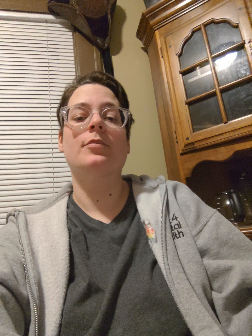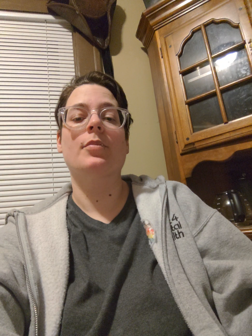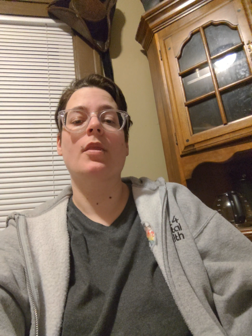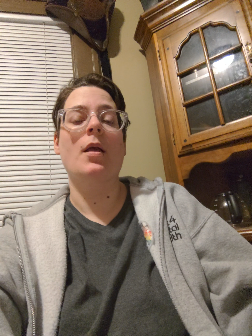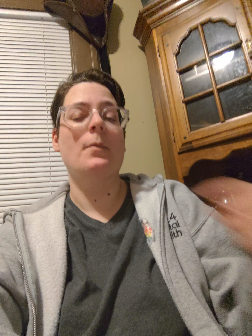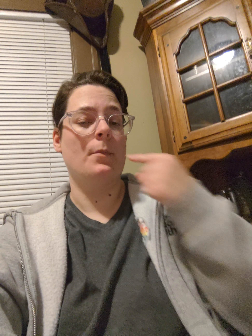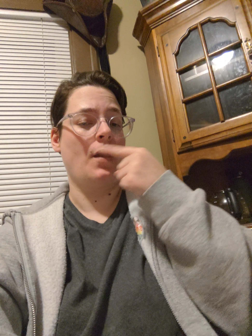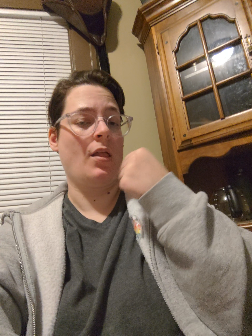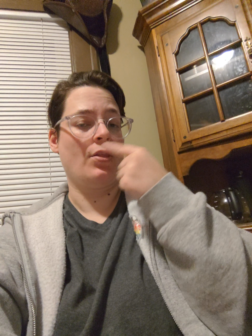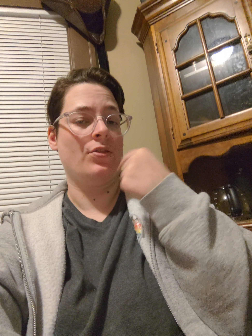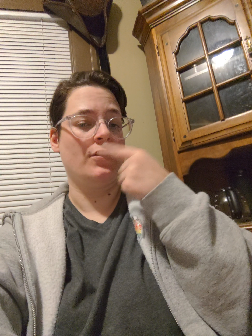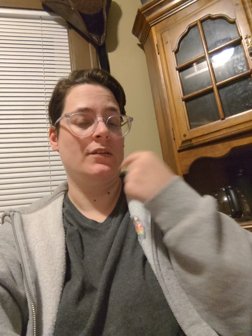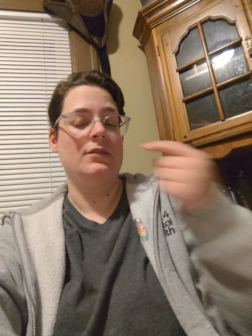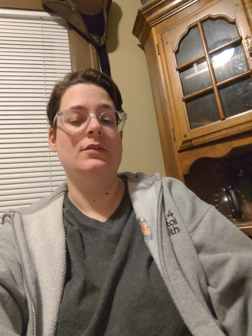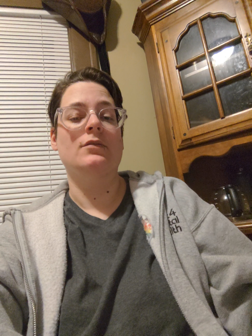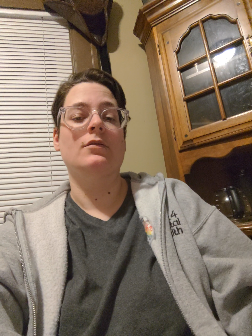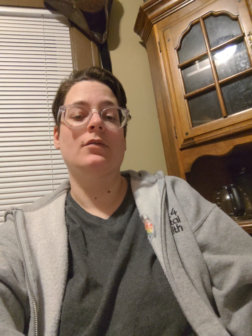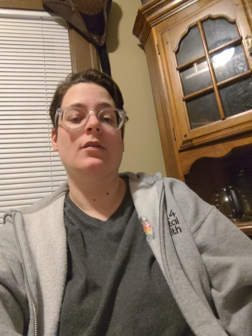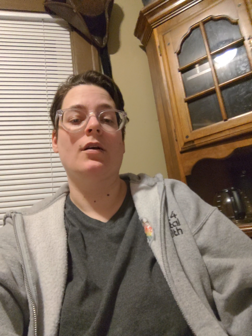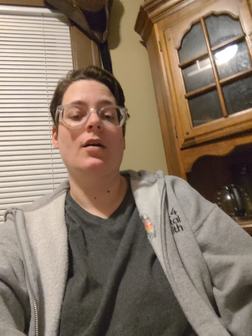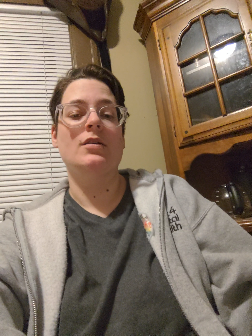mouth